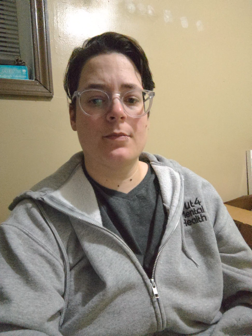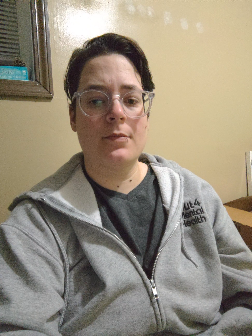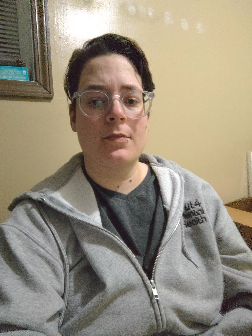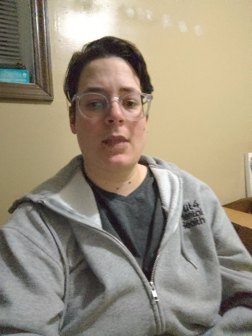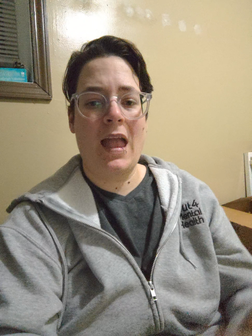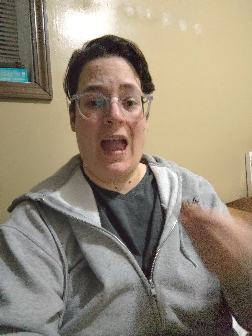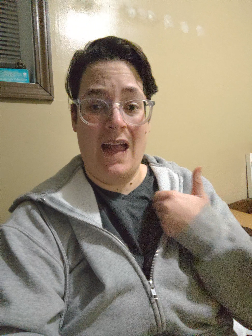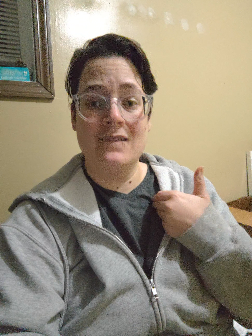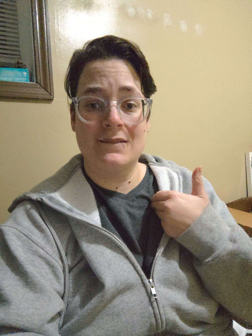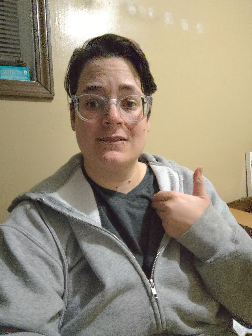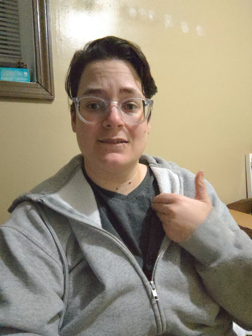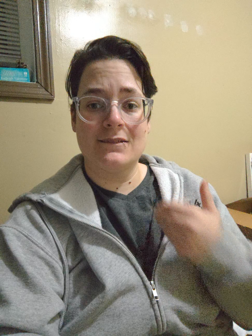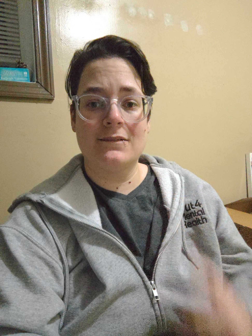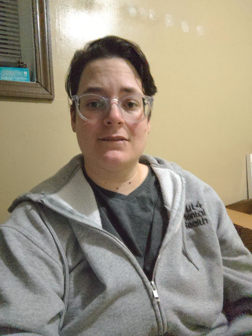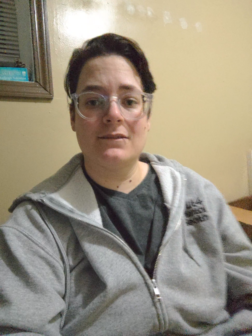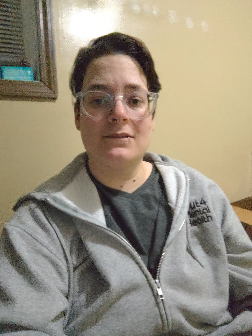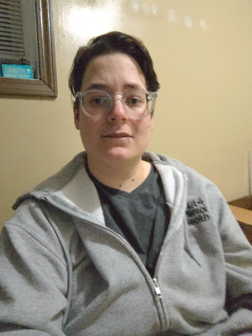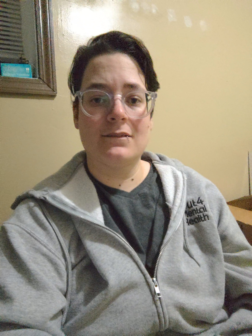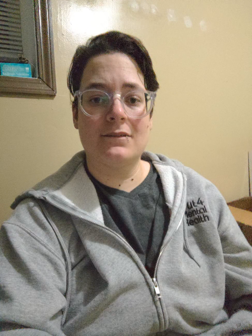have